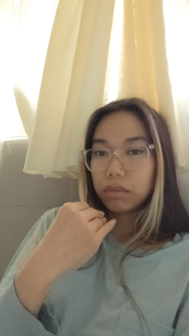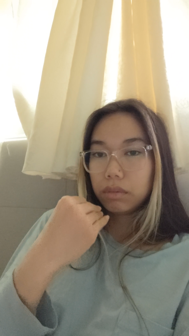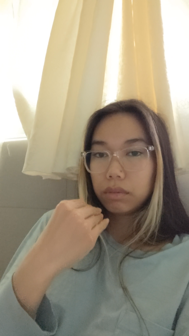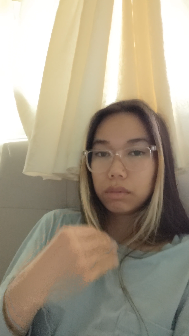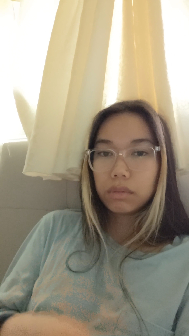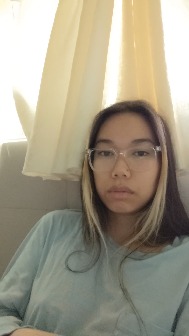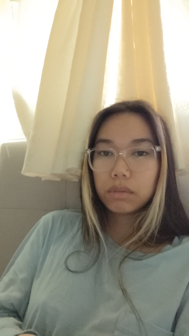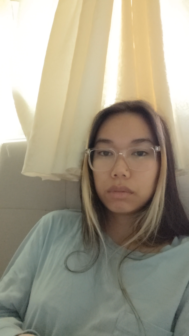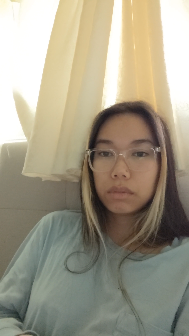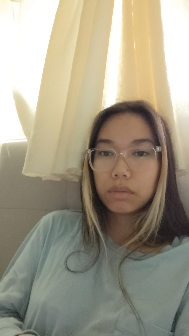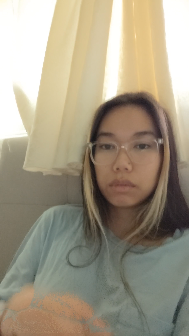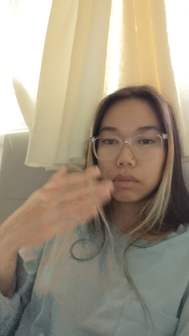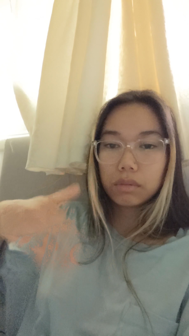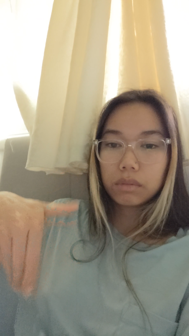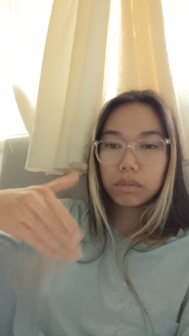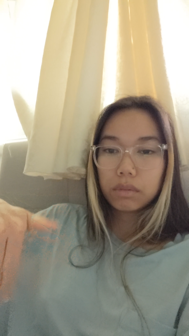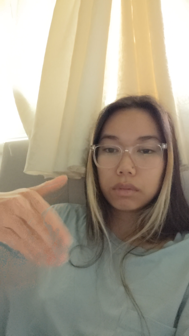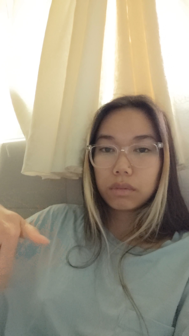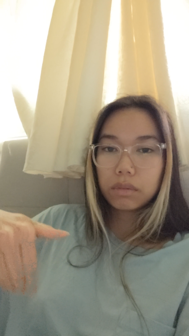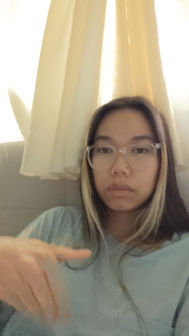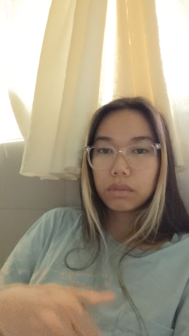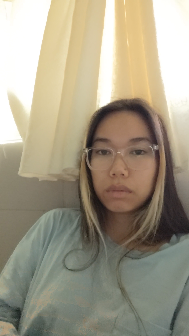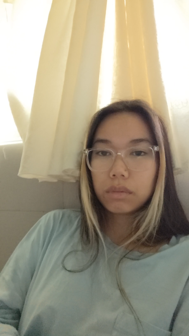shorts